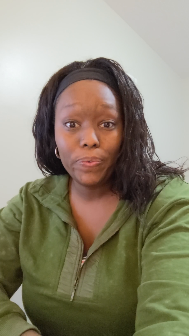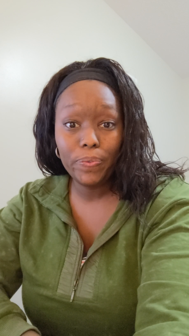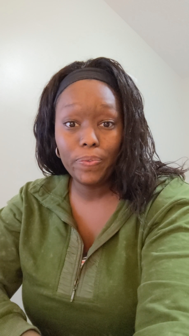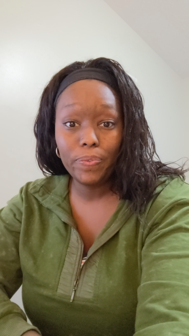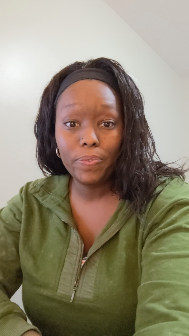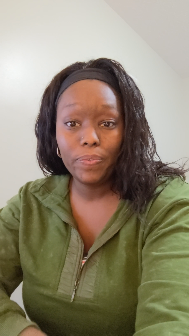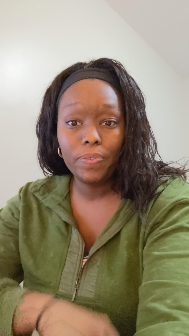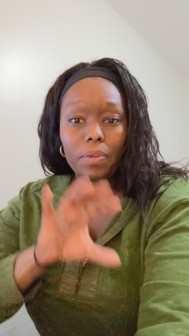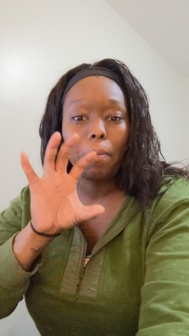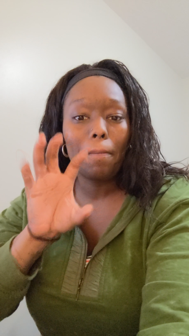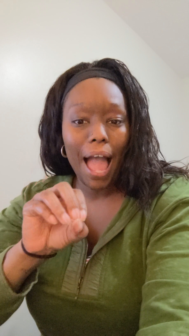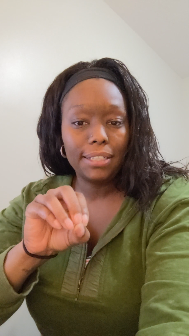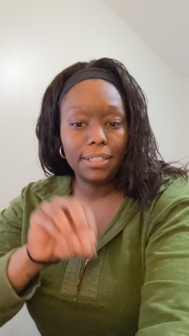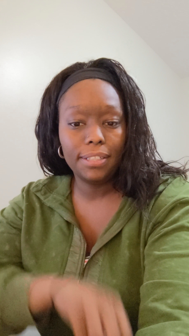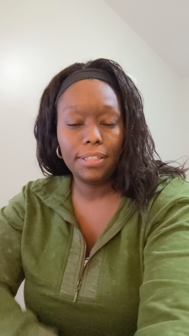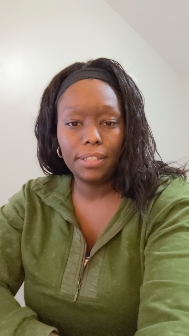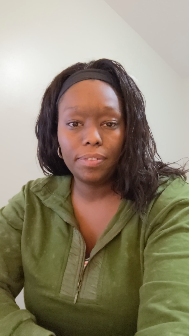bite